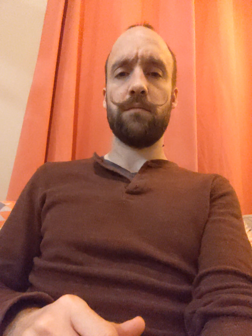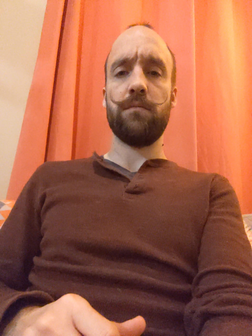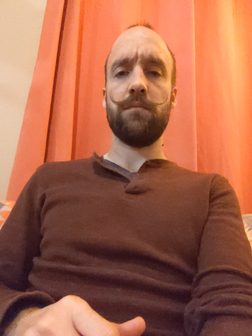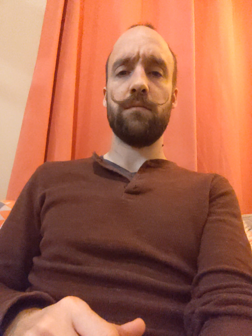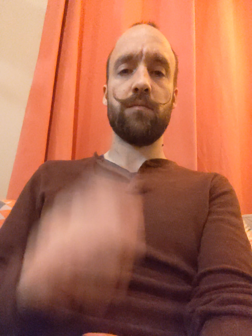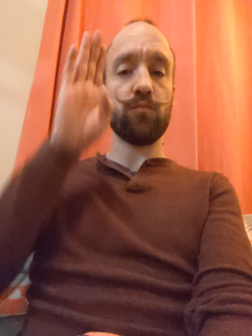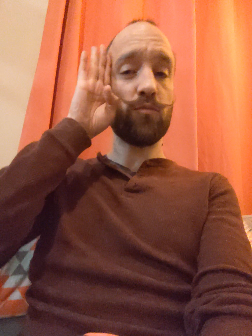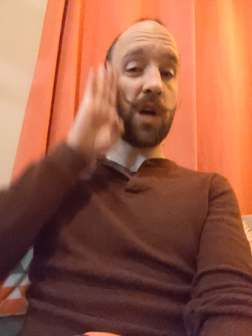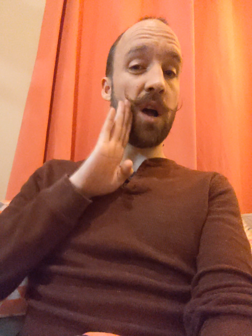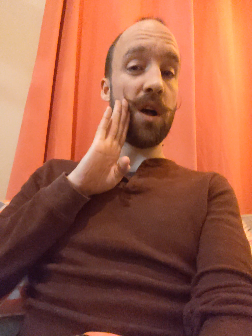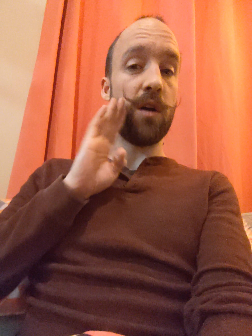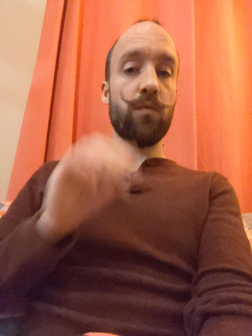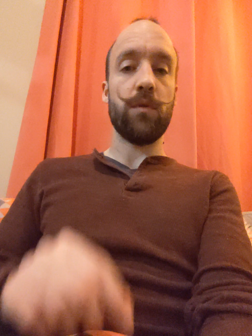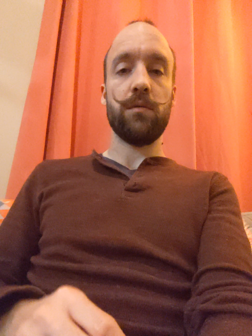brown